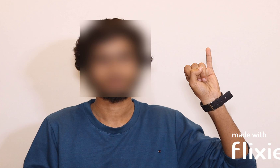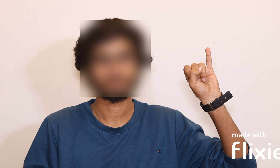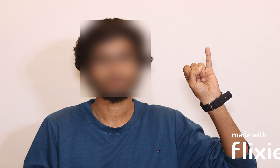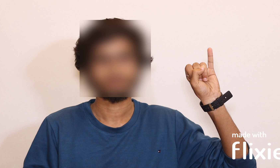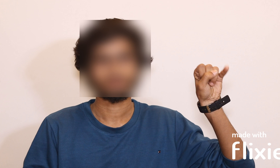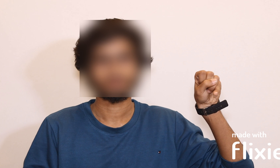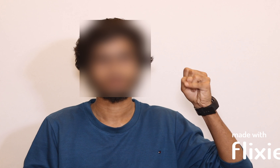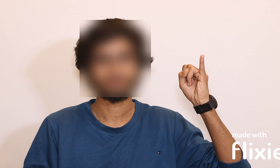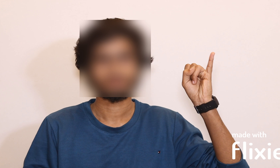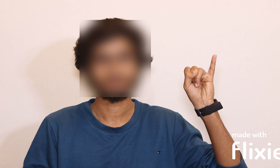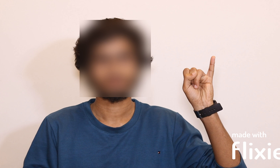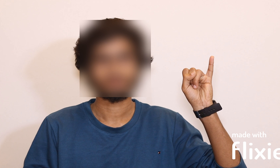ج